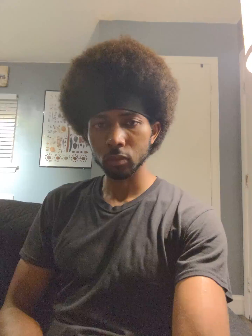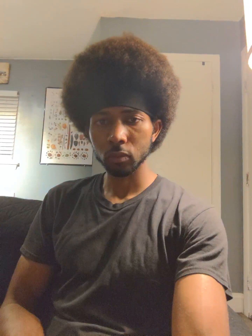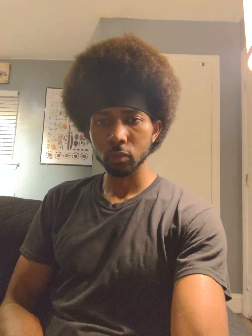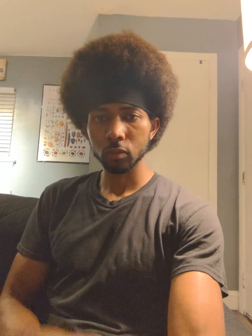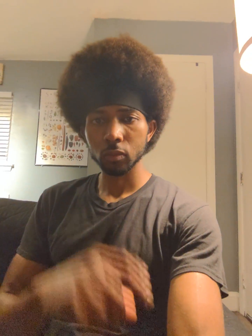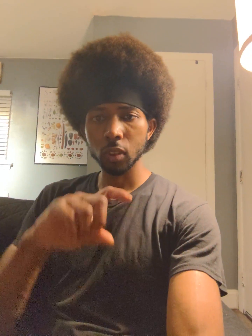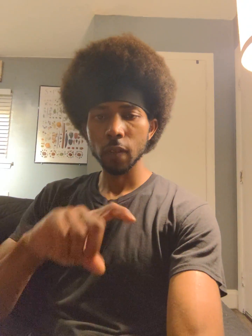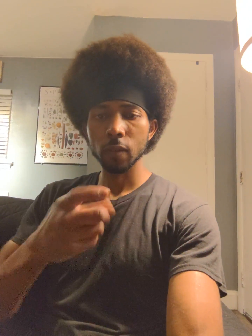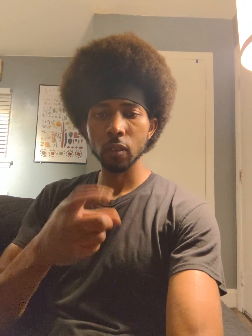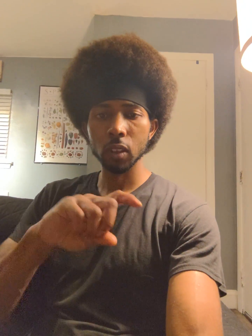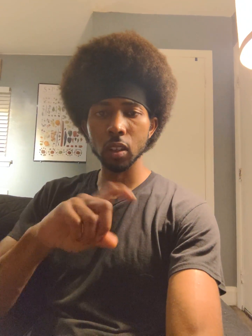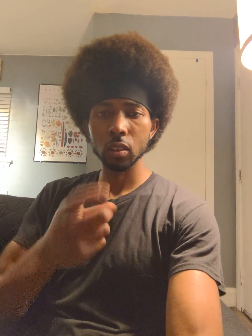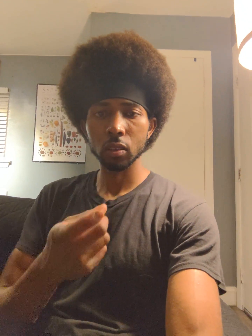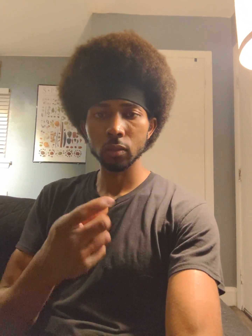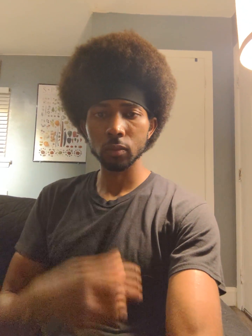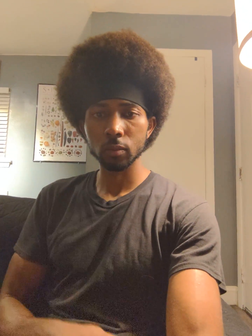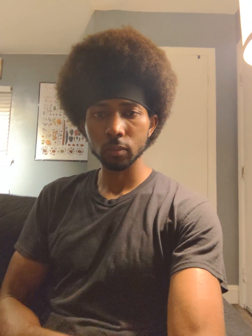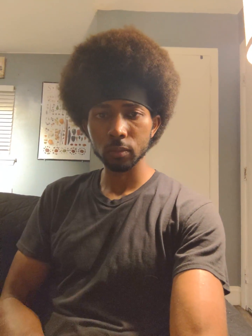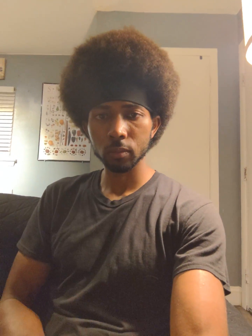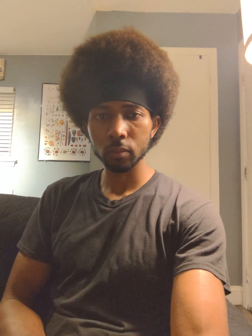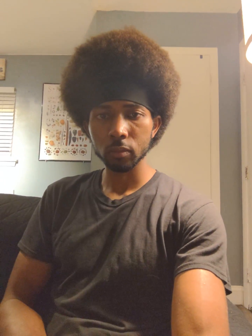friend